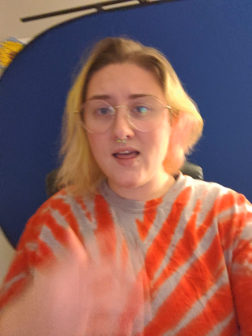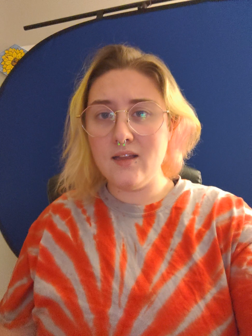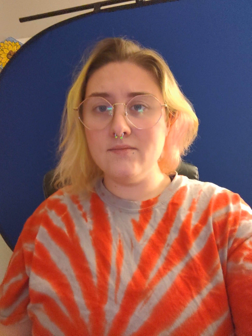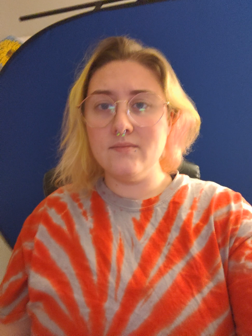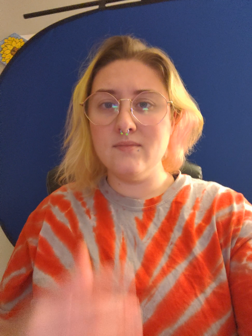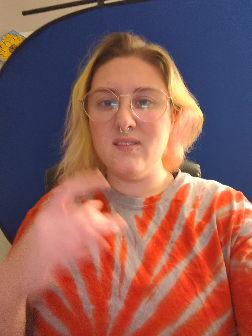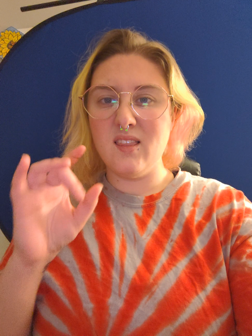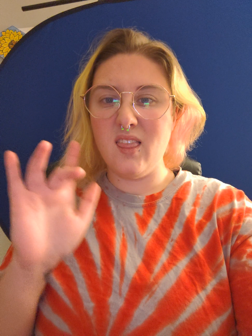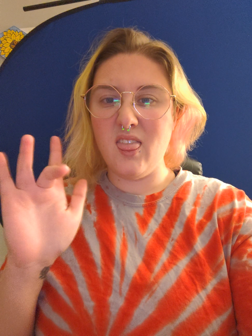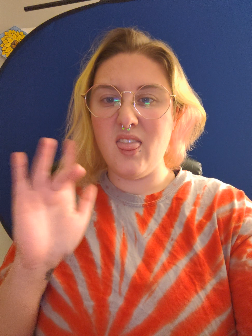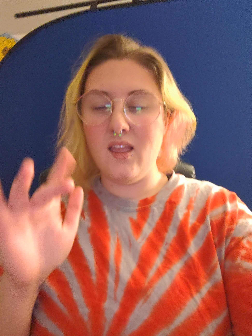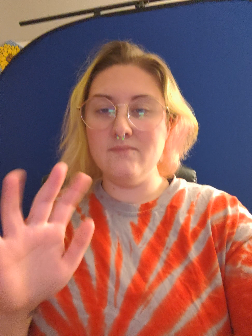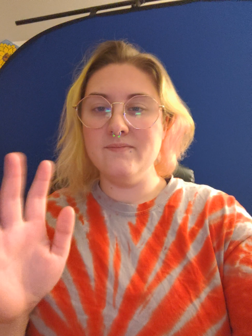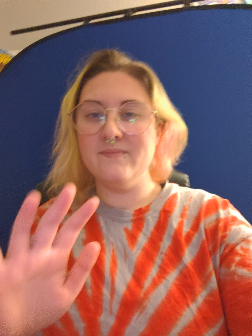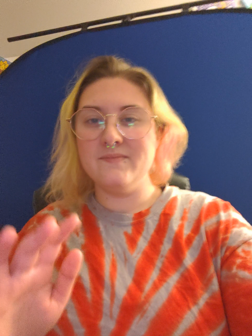yucky